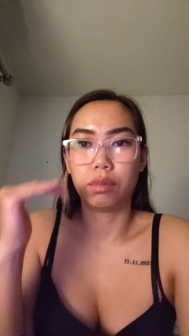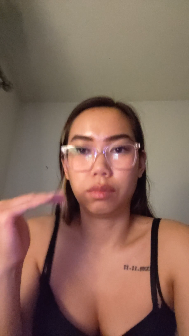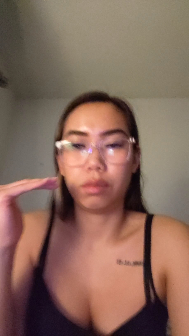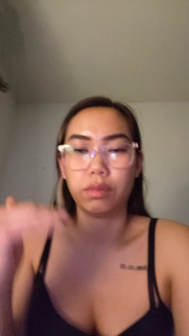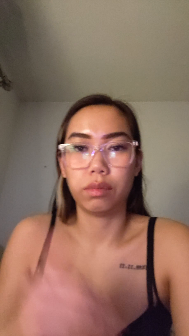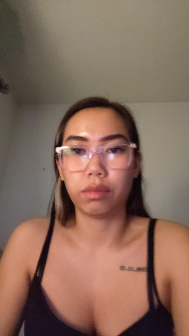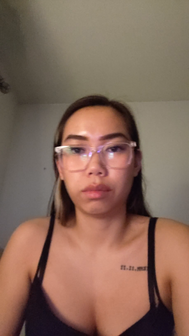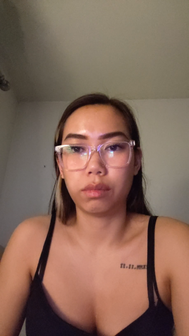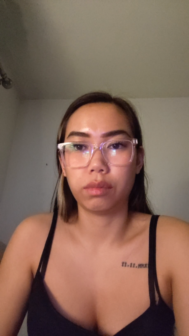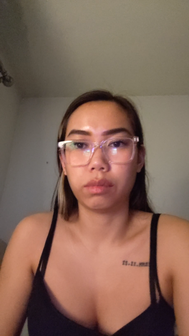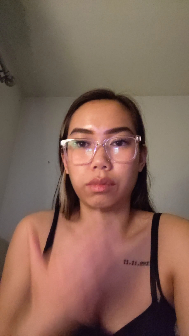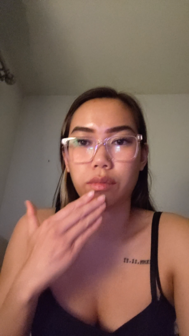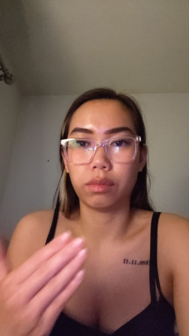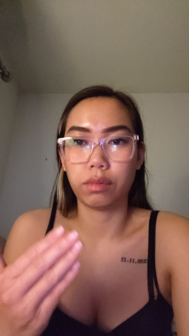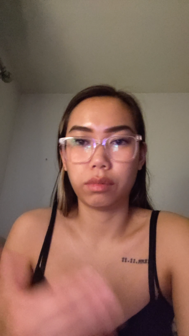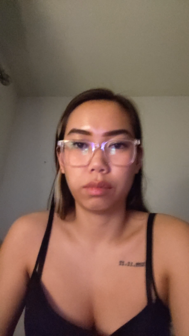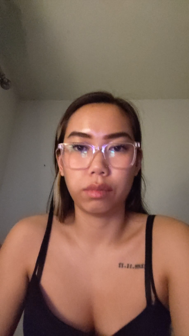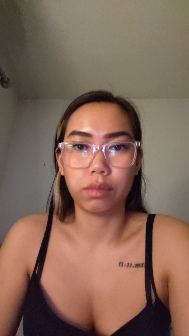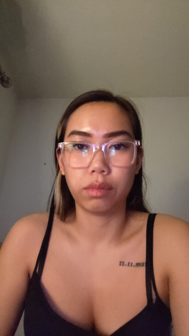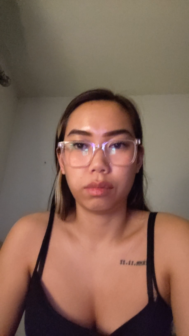good